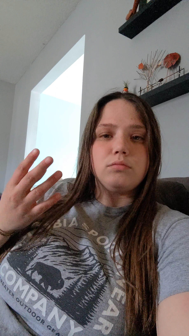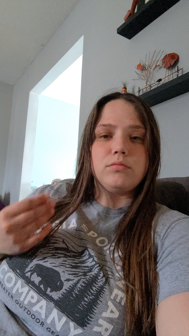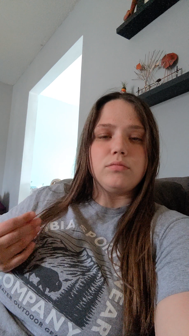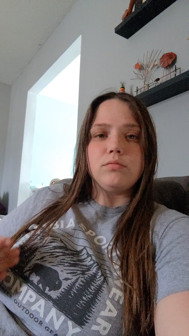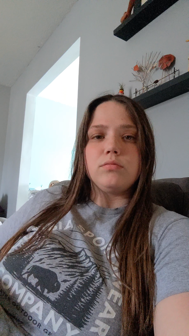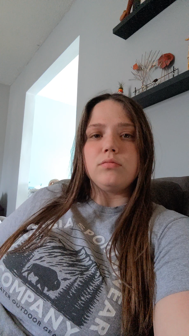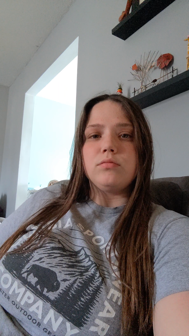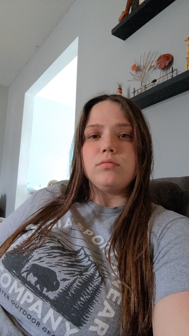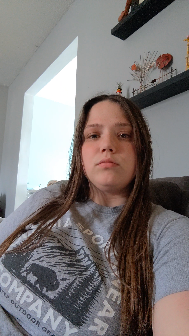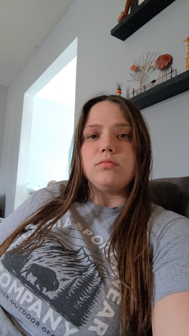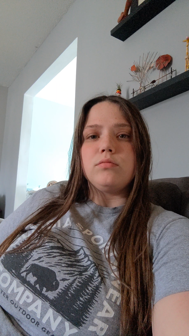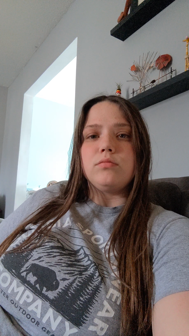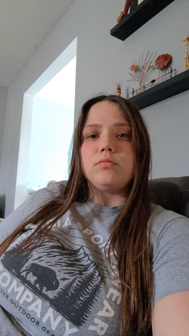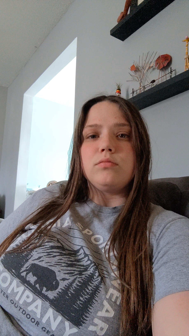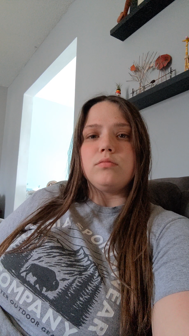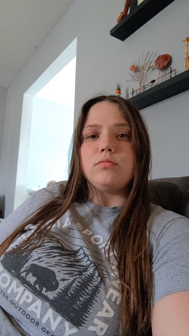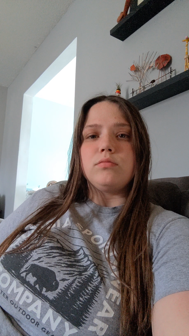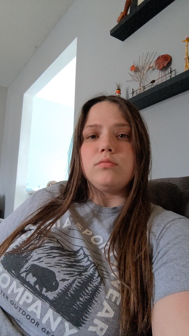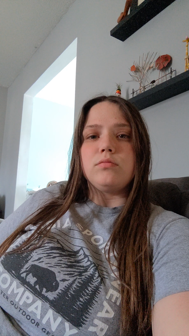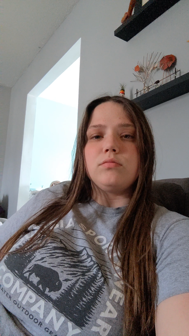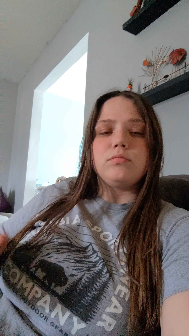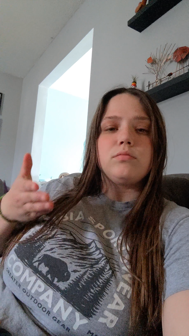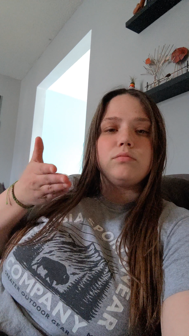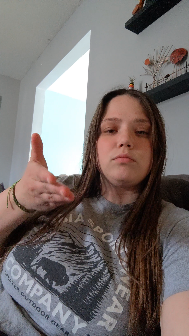oven